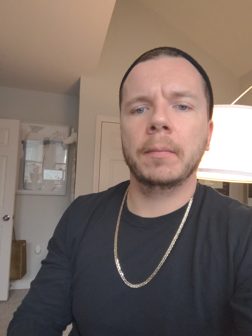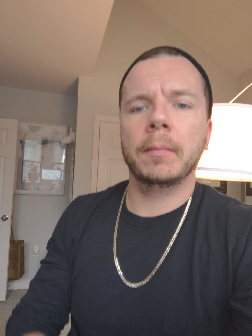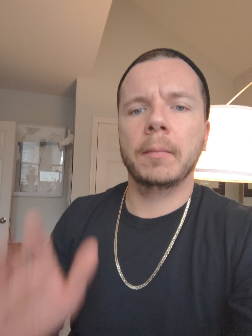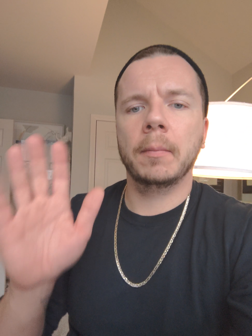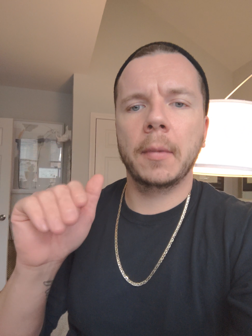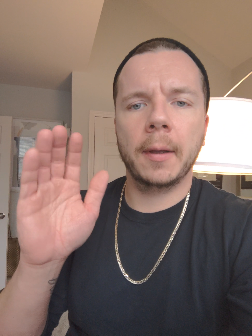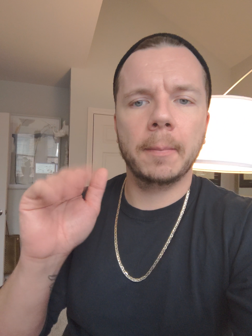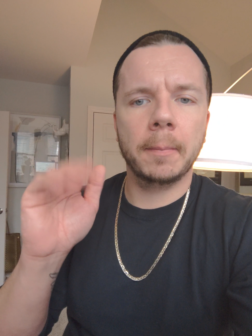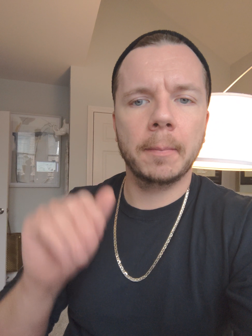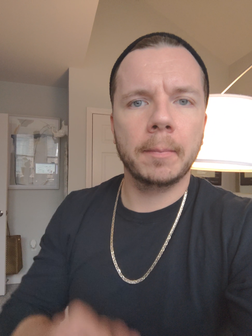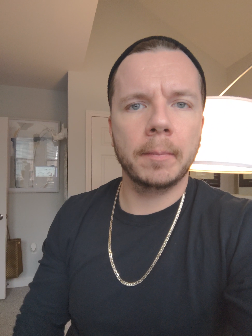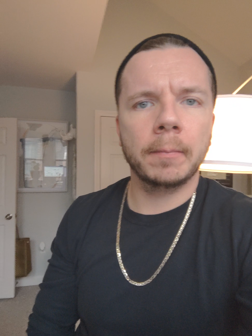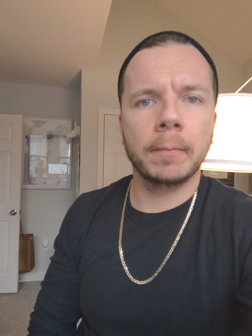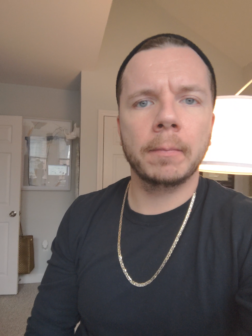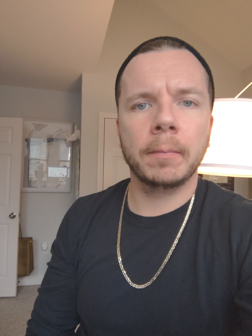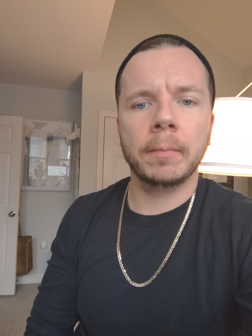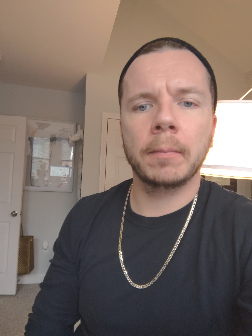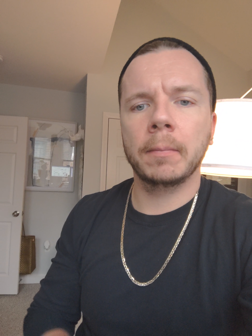bye